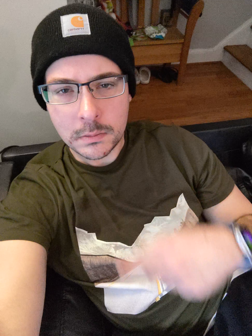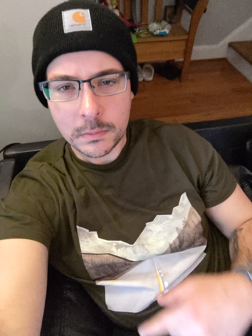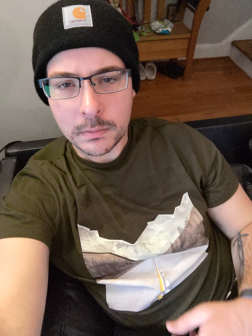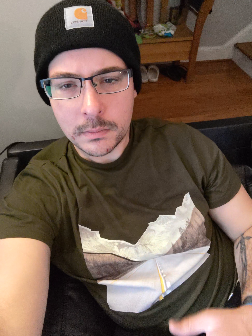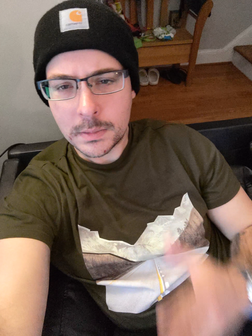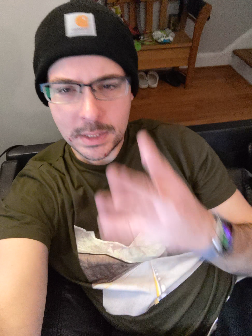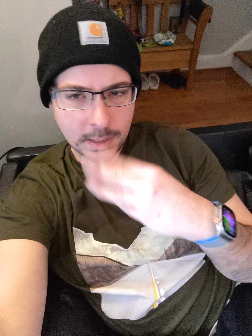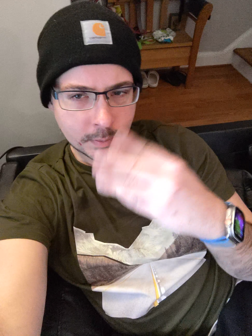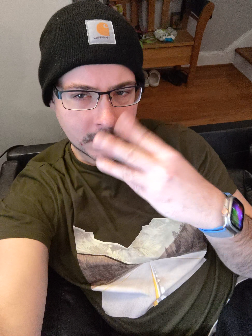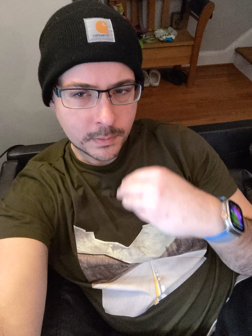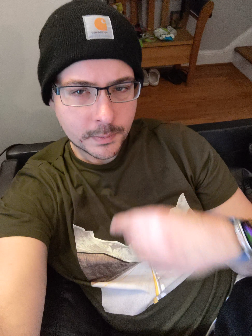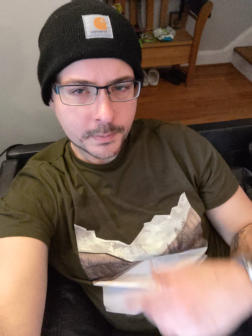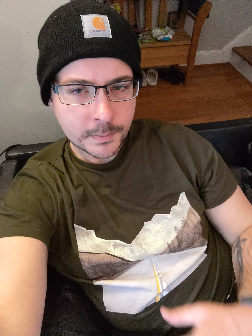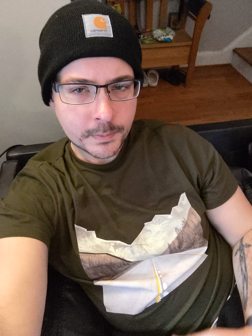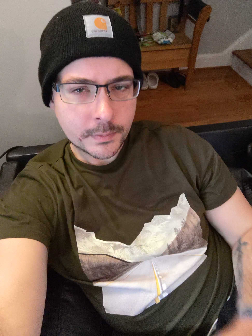sleepy